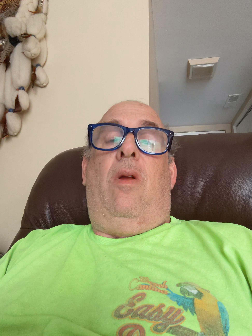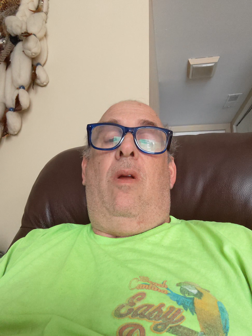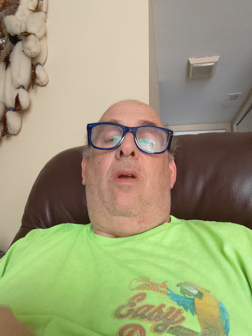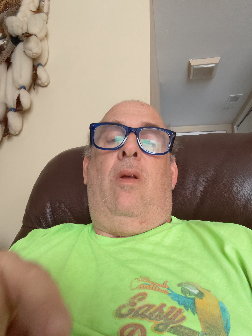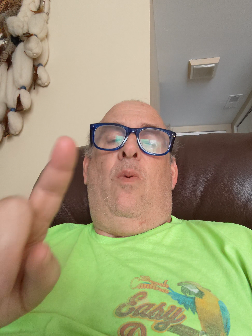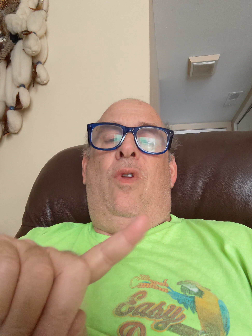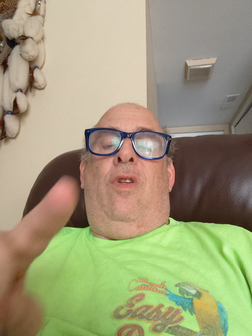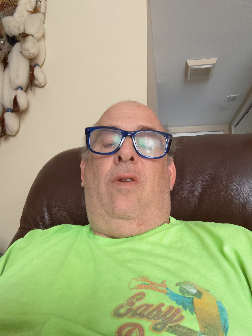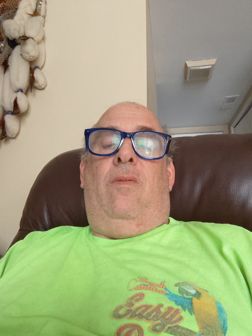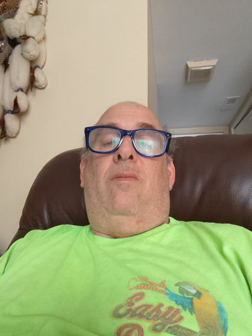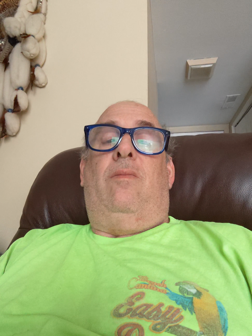where